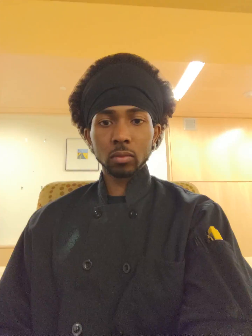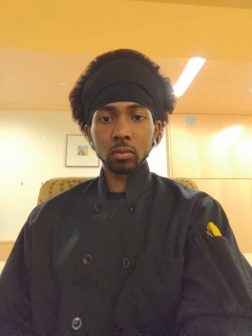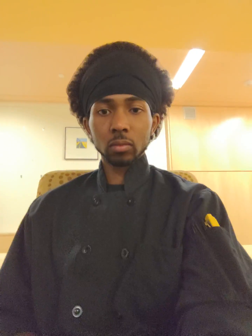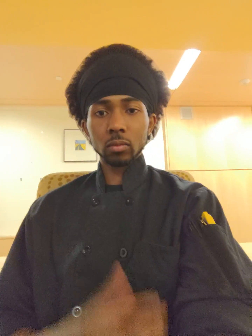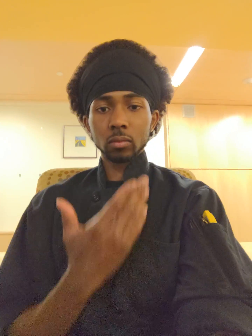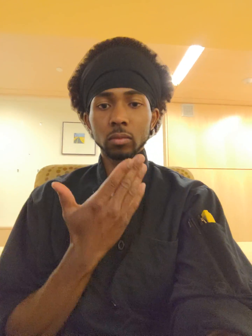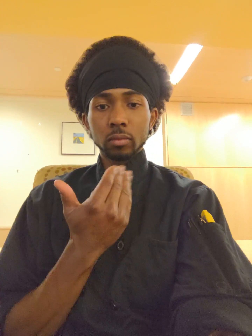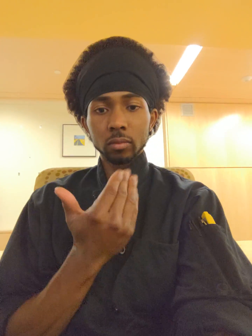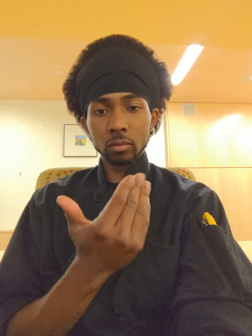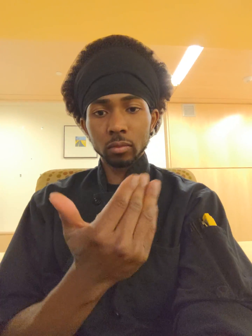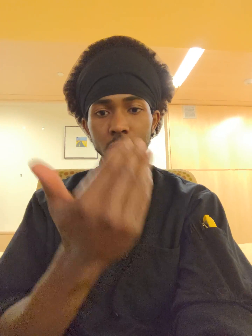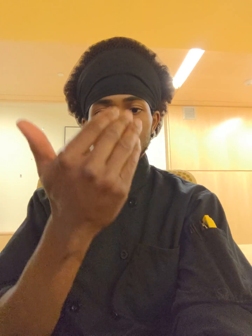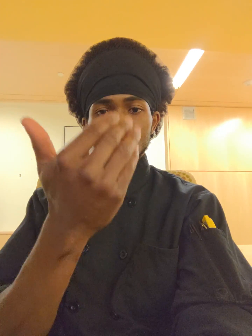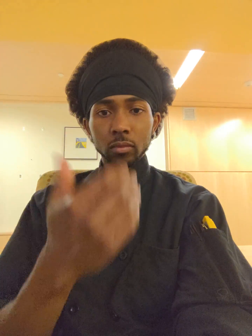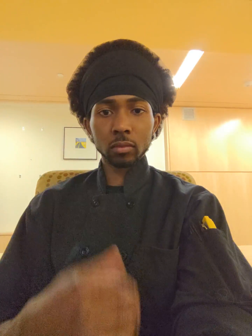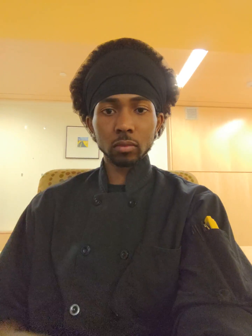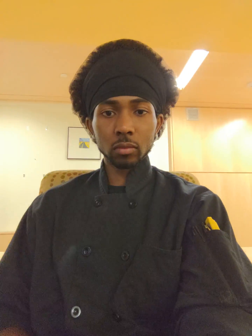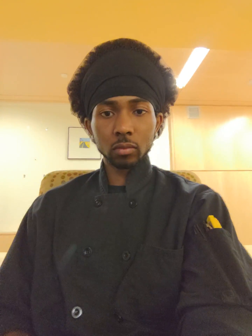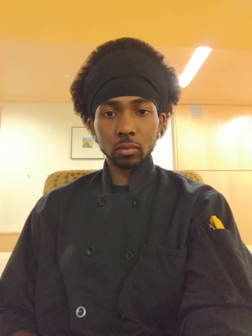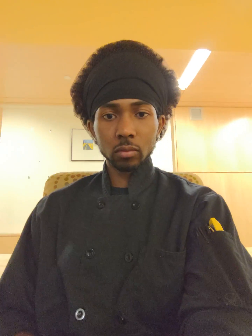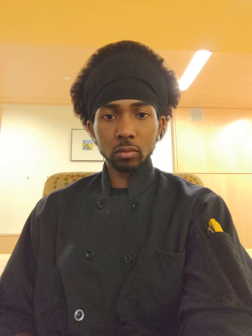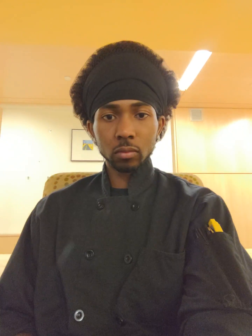butterfly